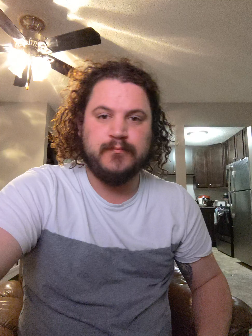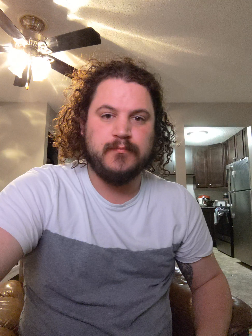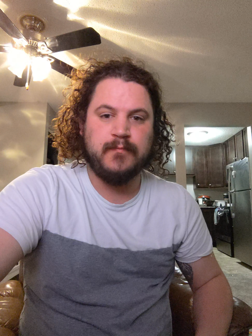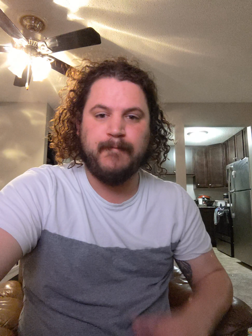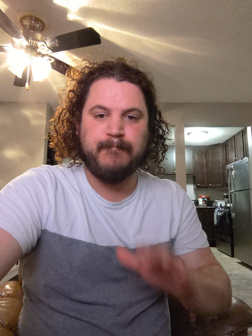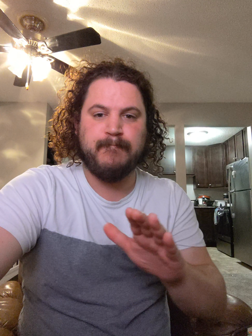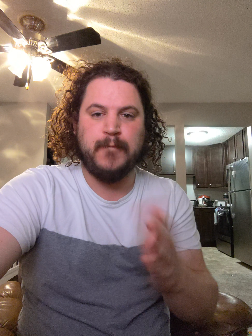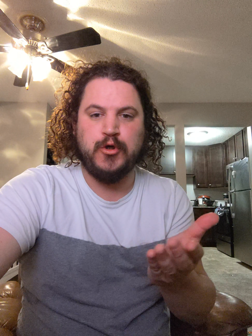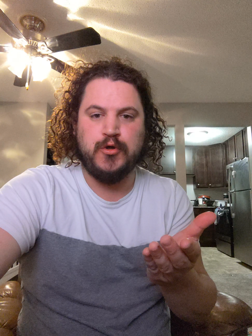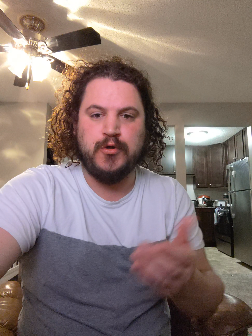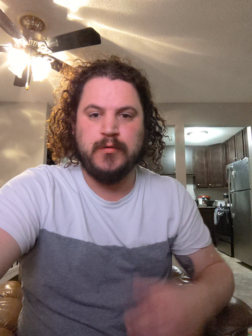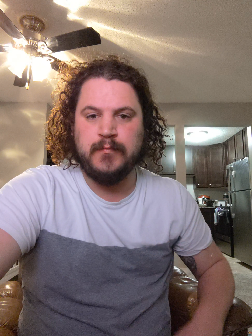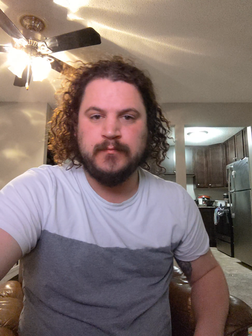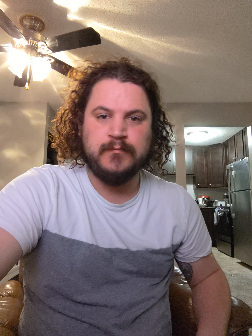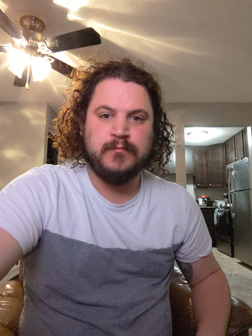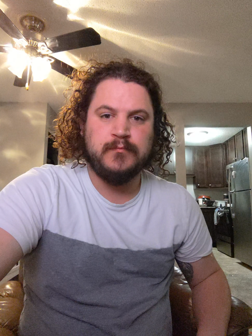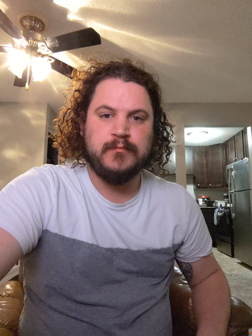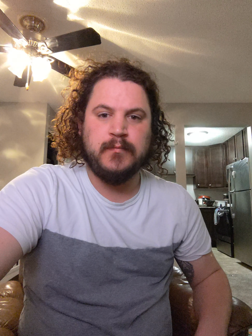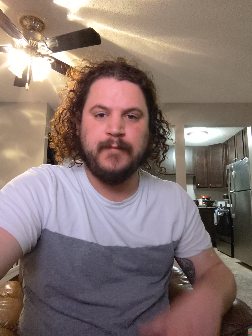book